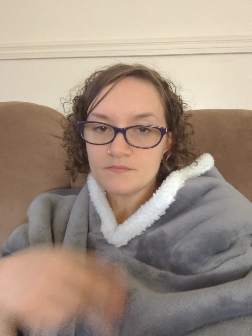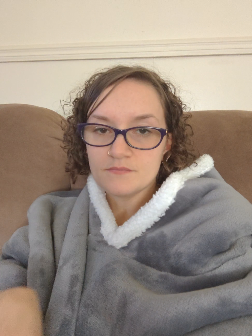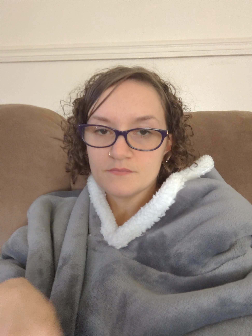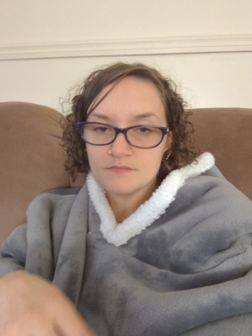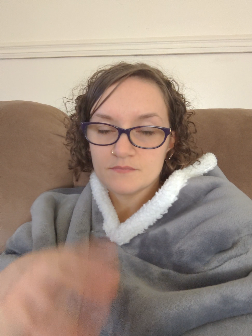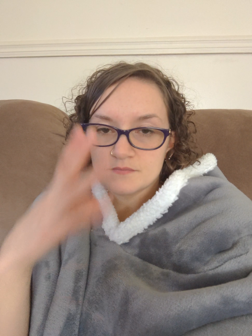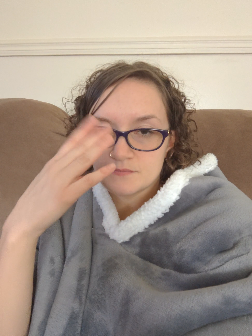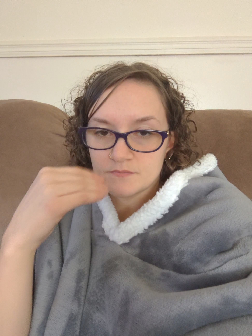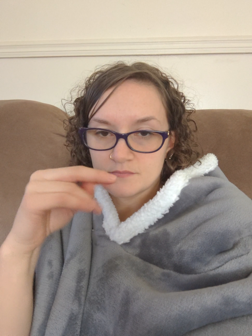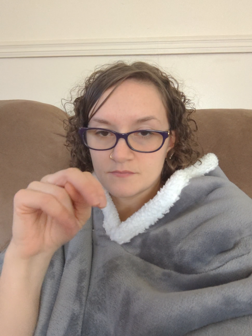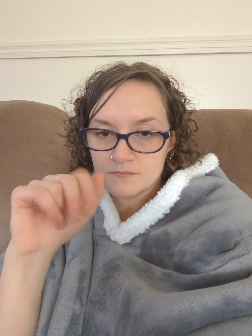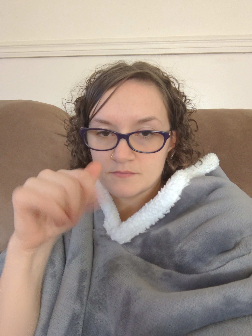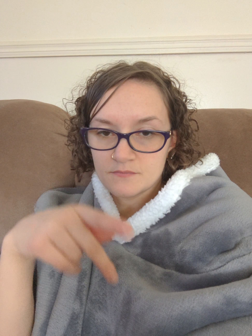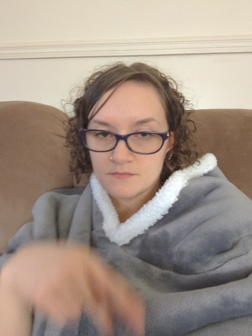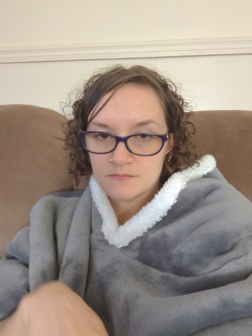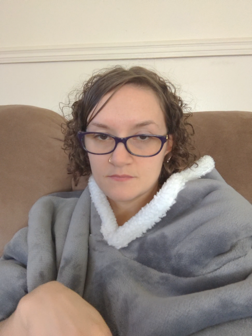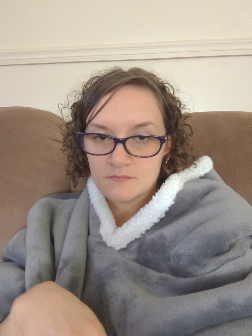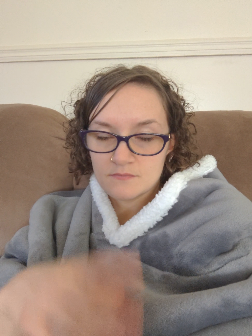nap